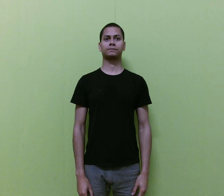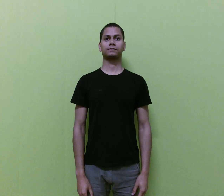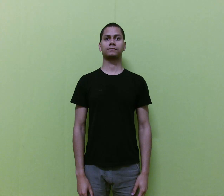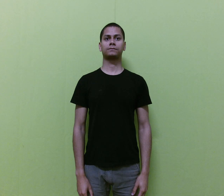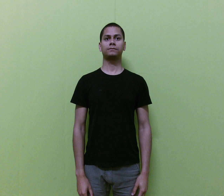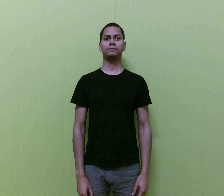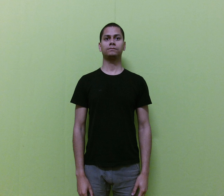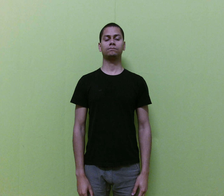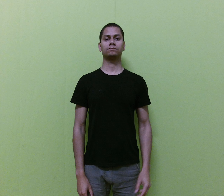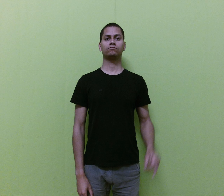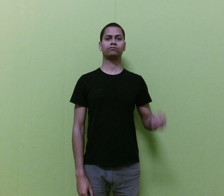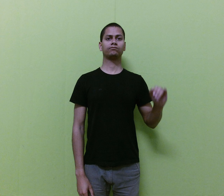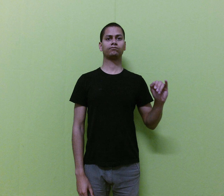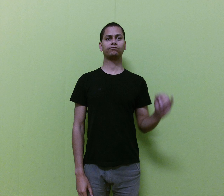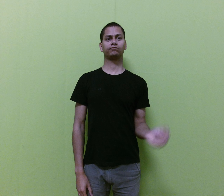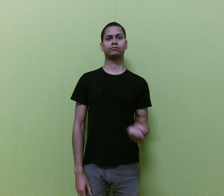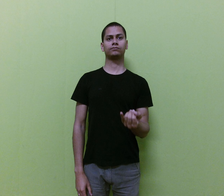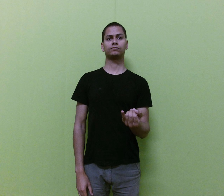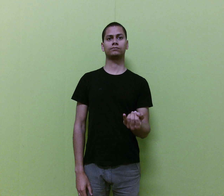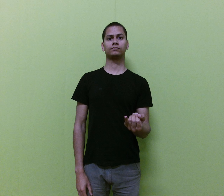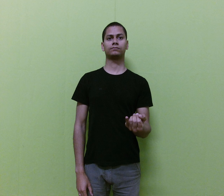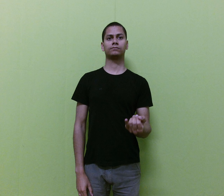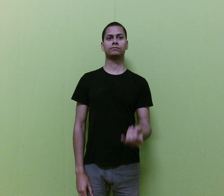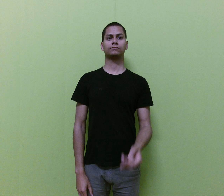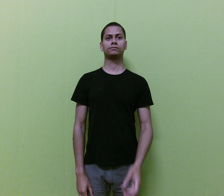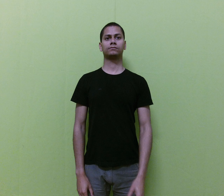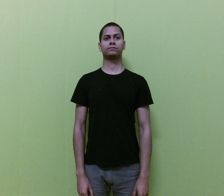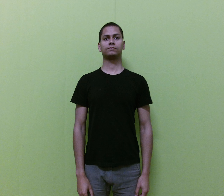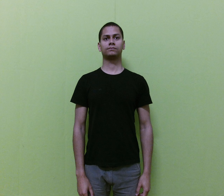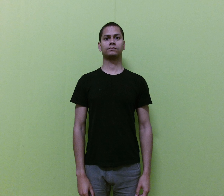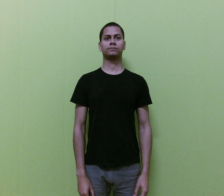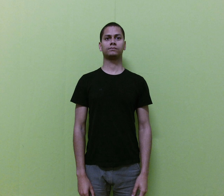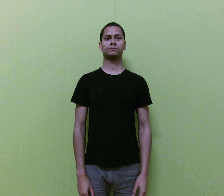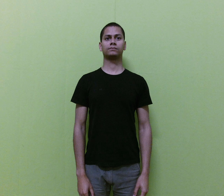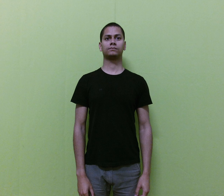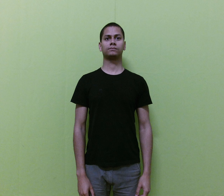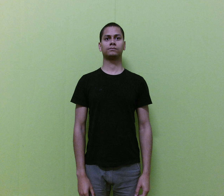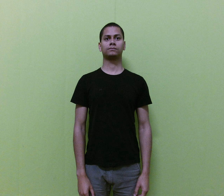aproveitar